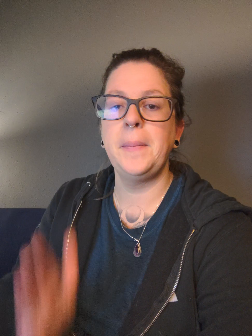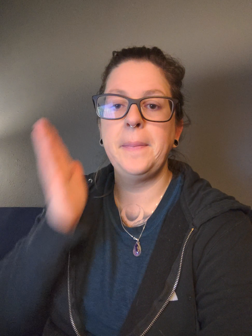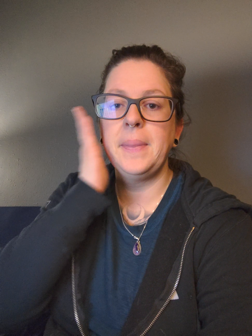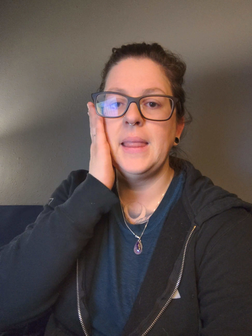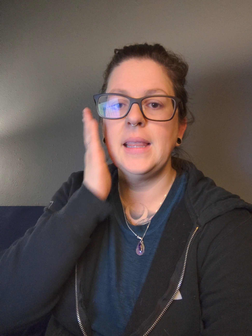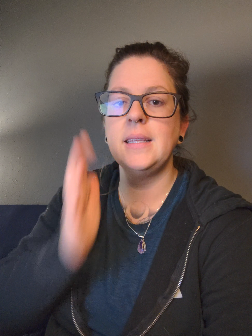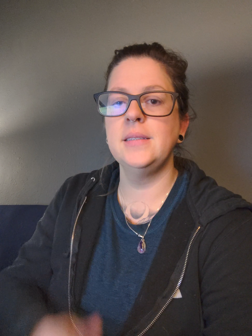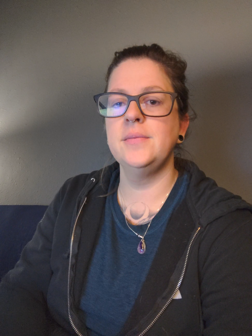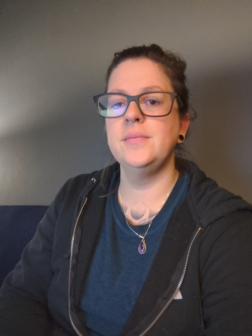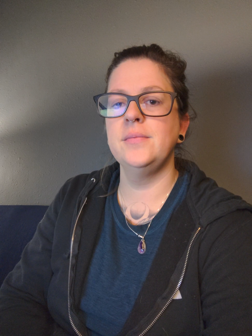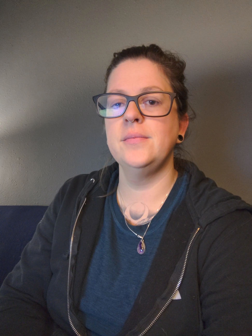bed